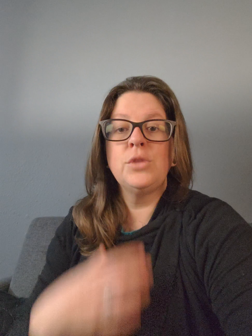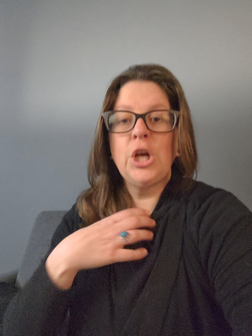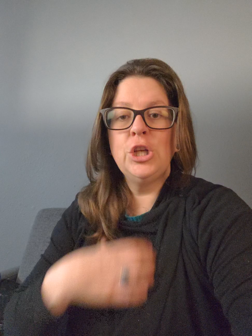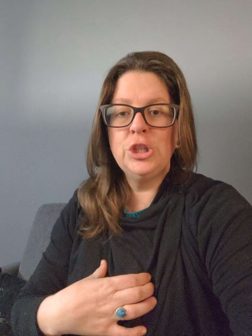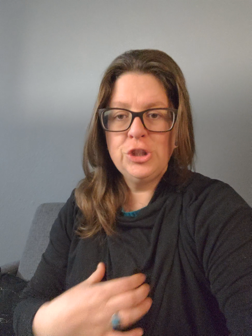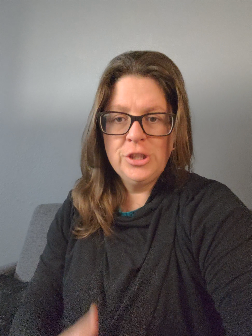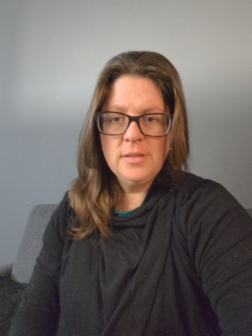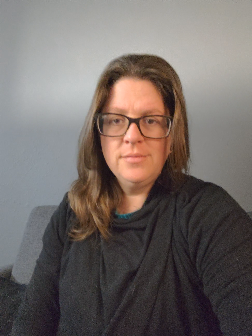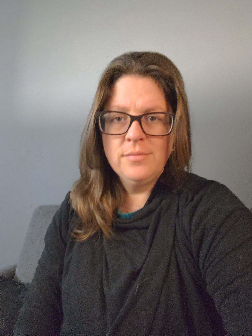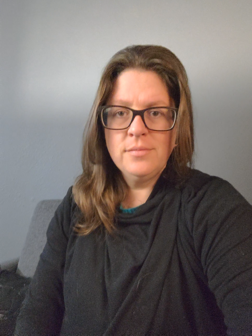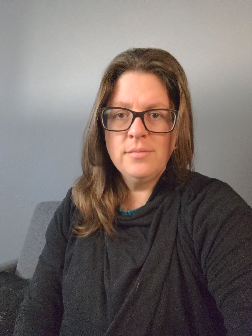hungry